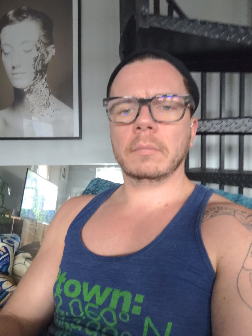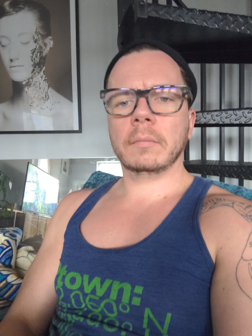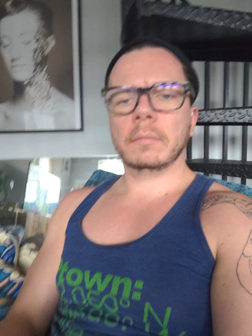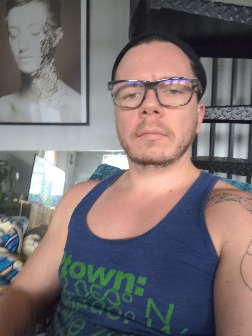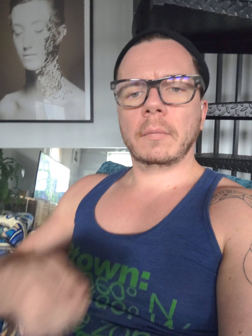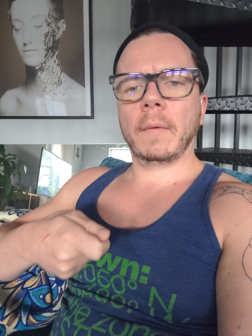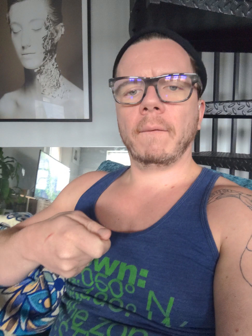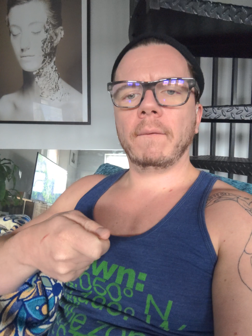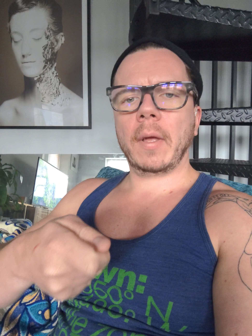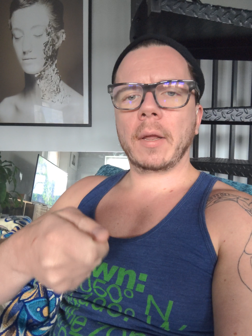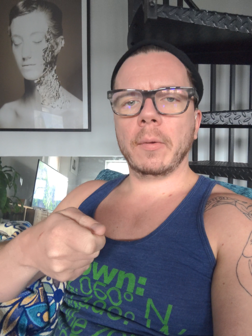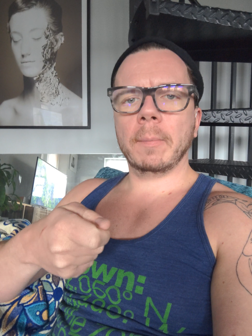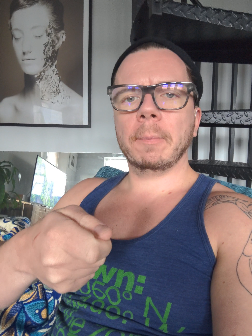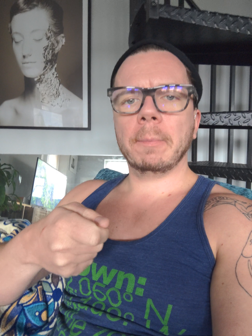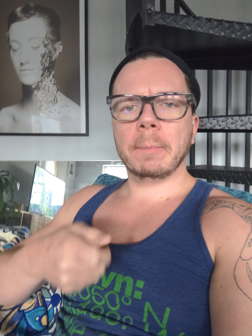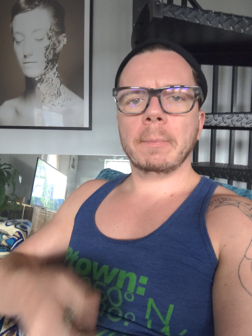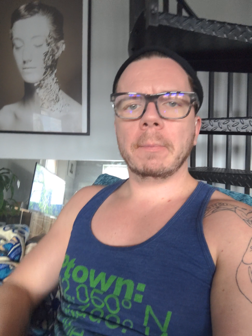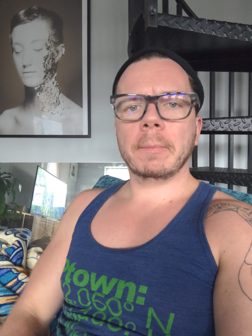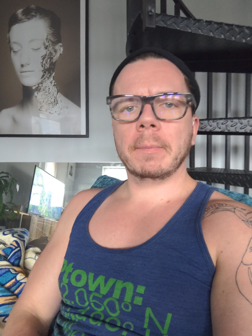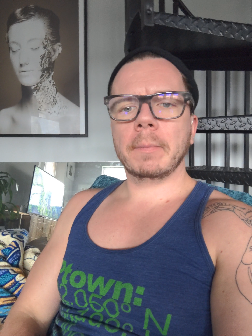vacuum